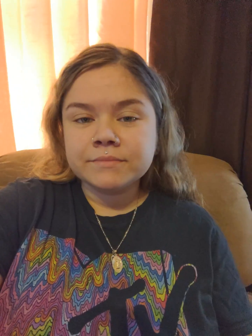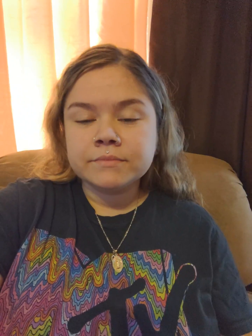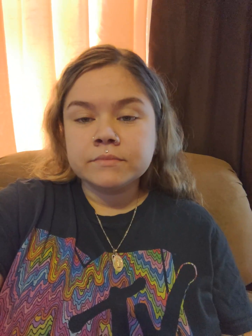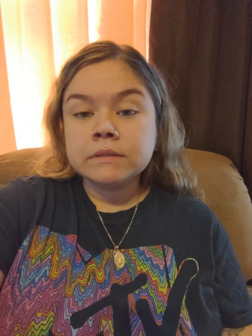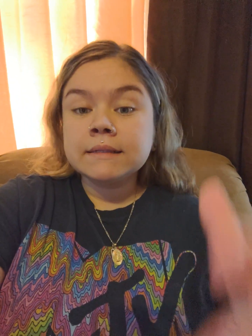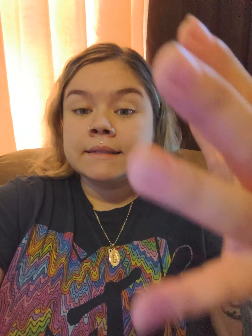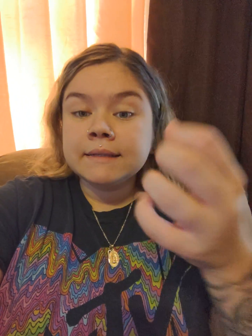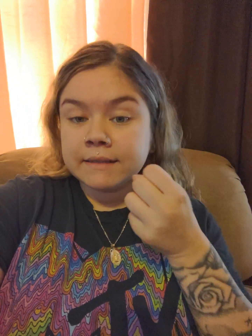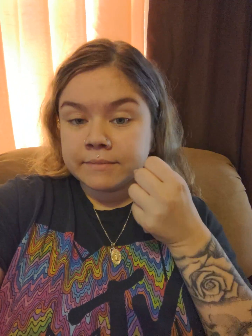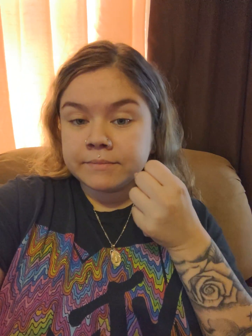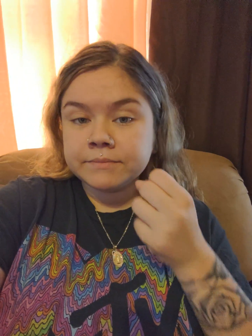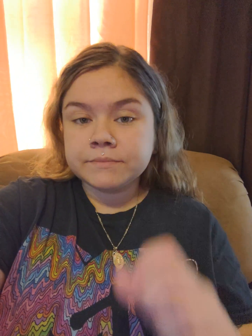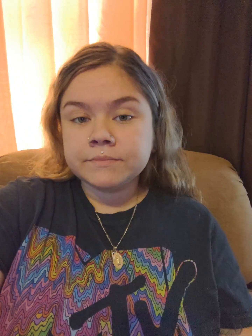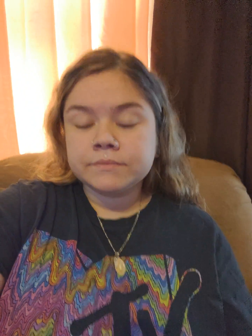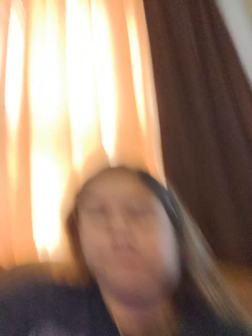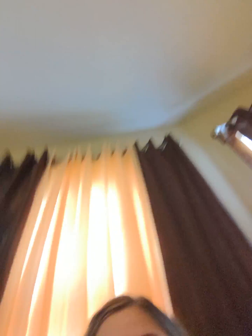get